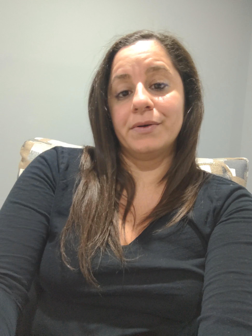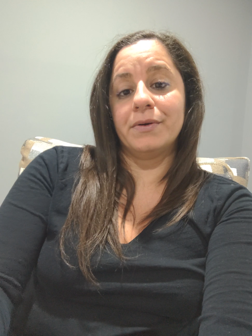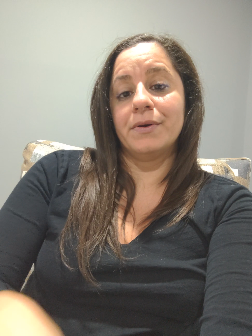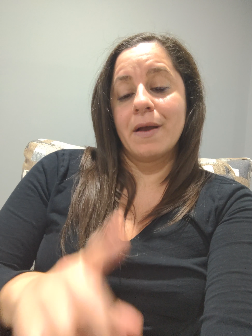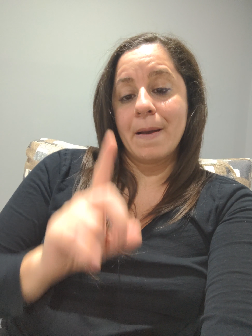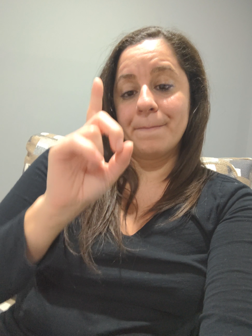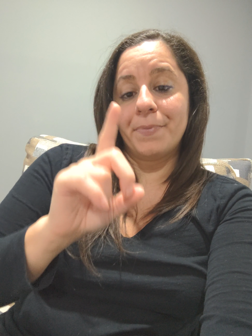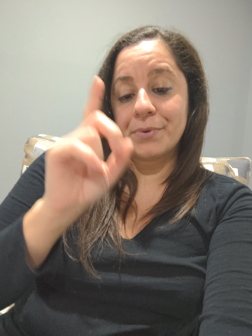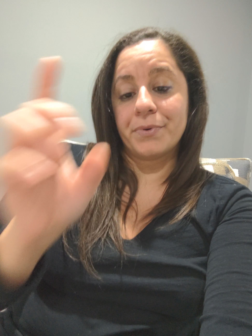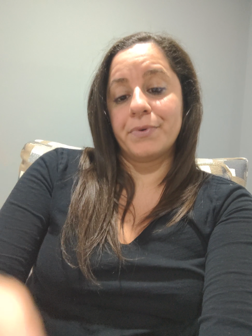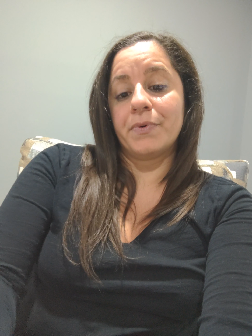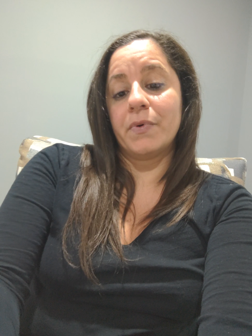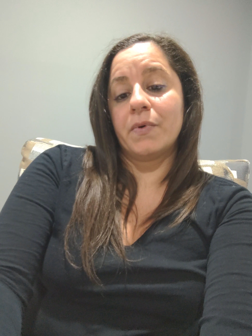up